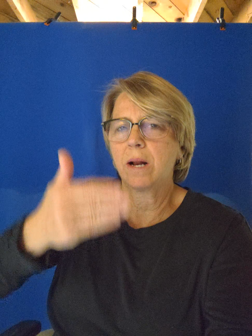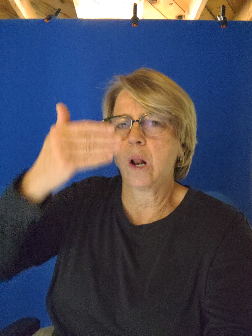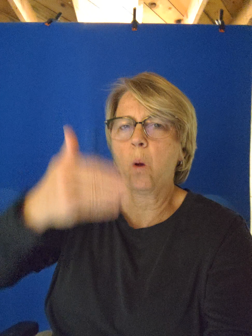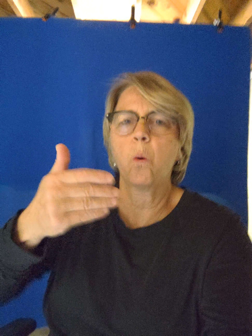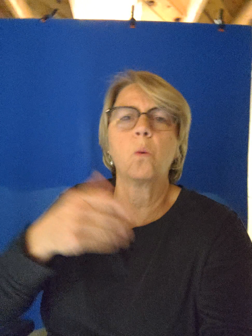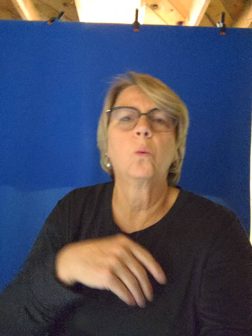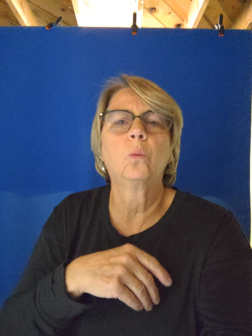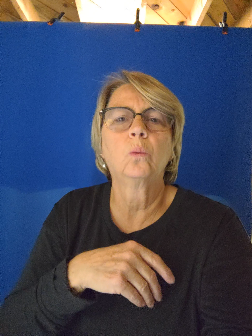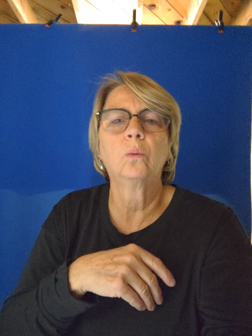window